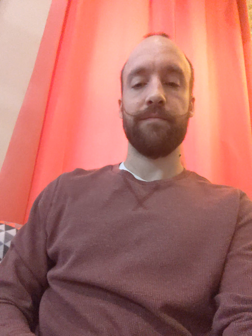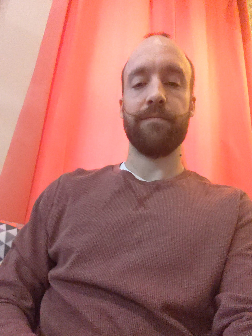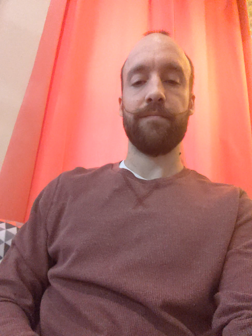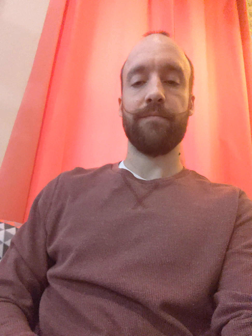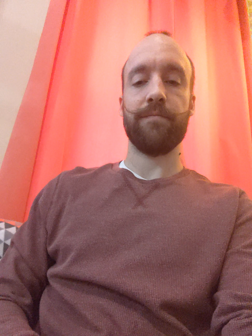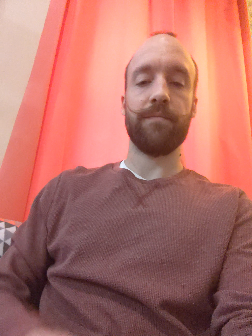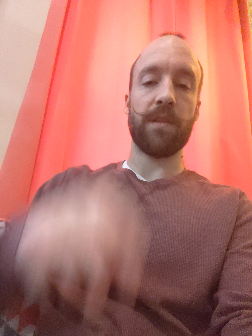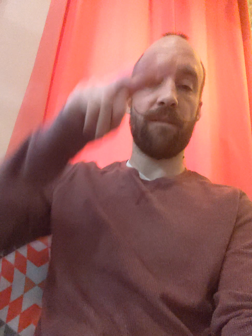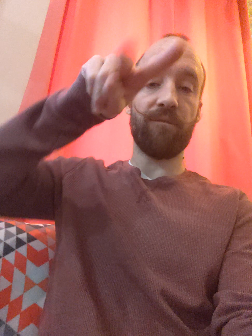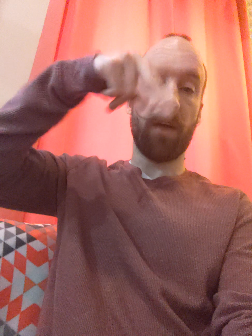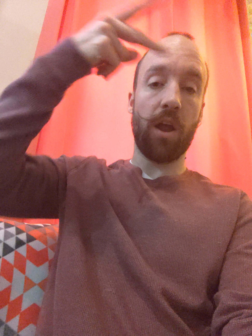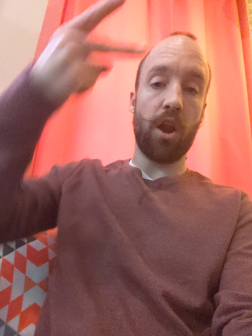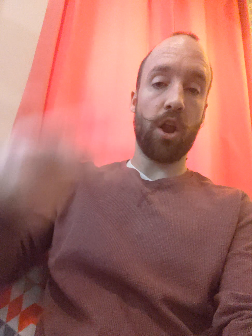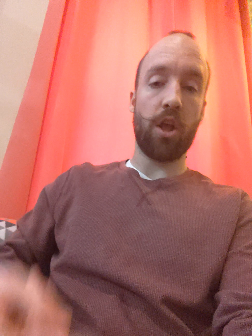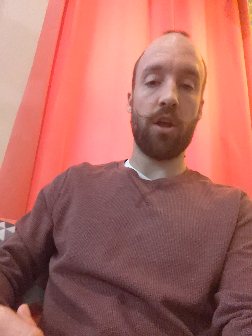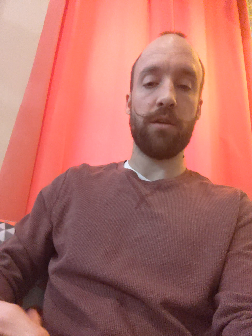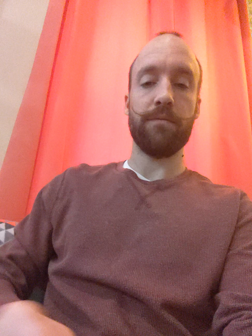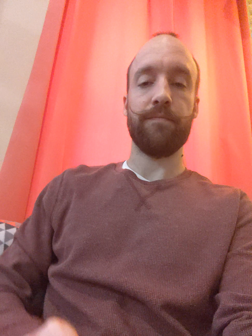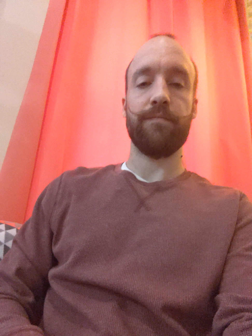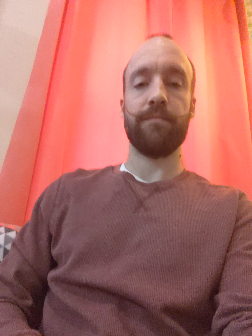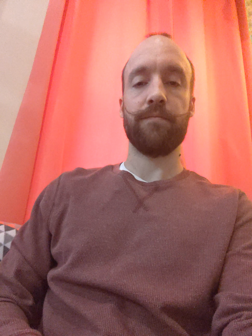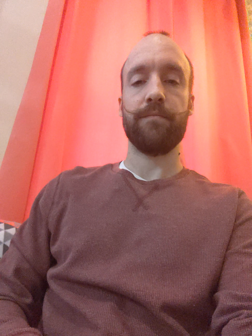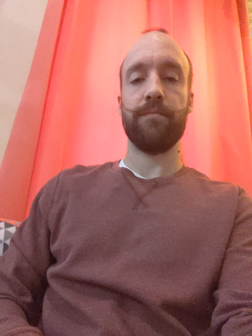fall